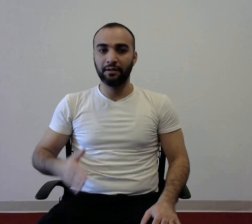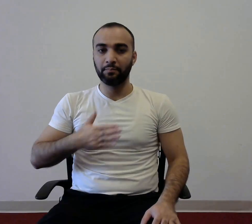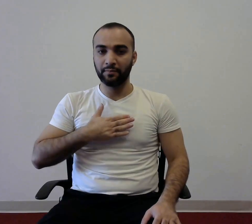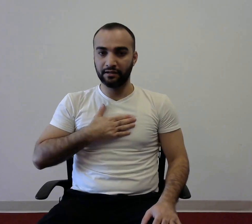mən